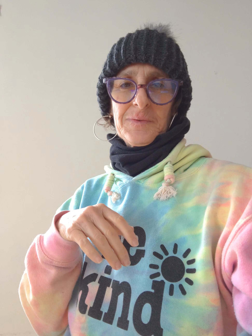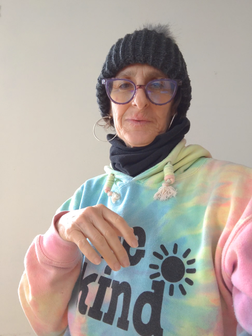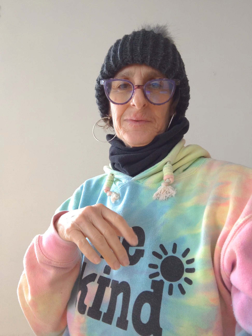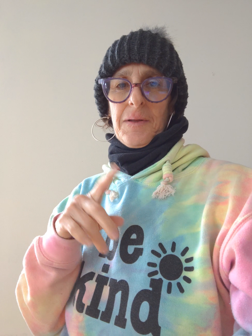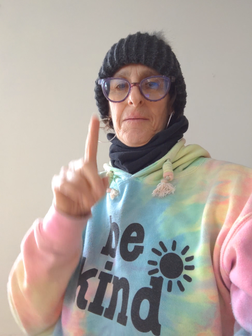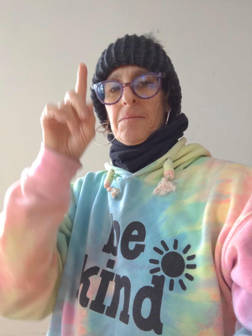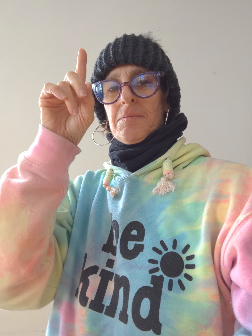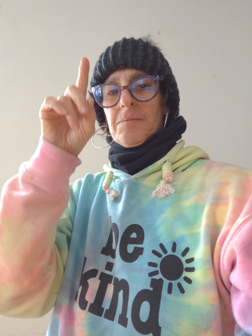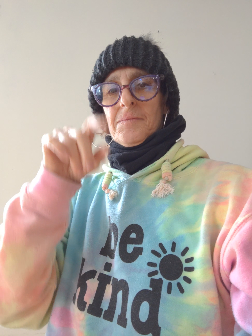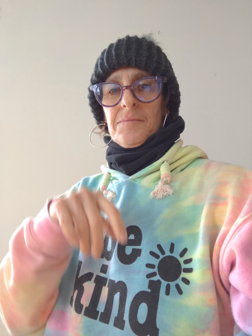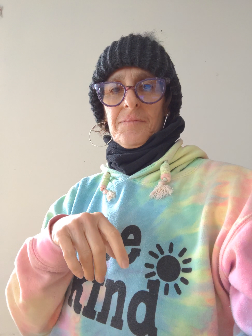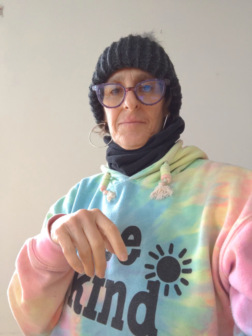up